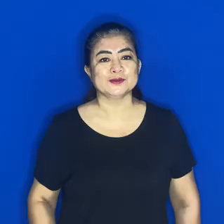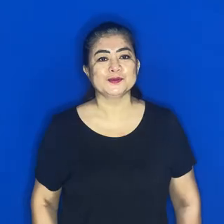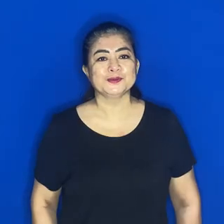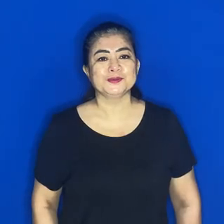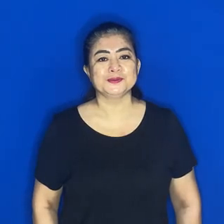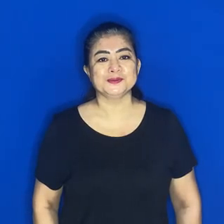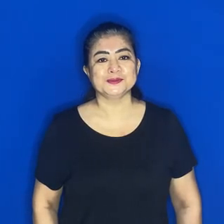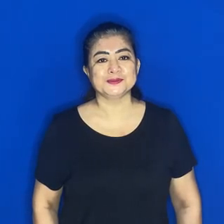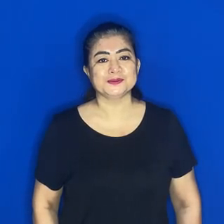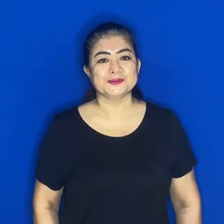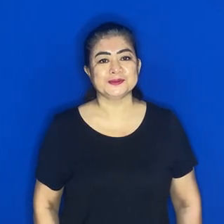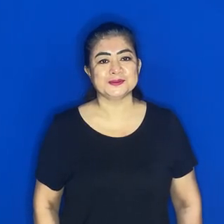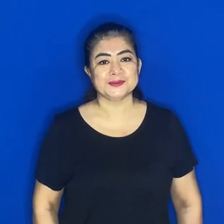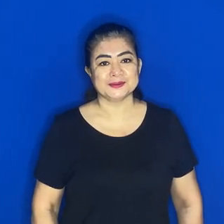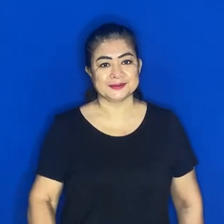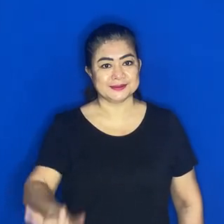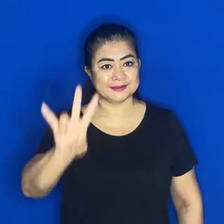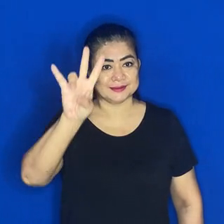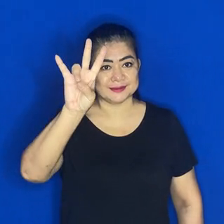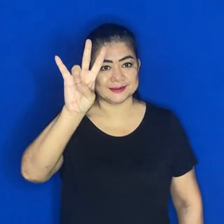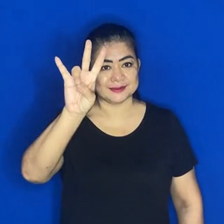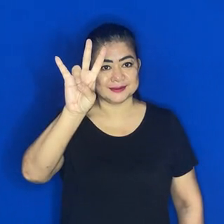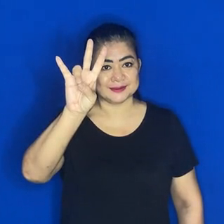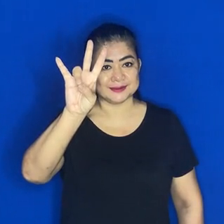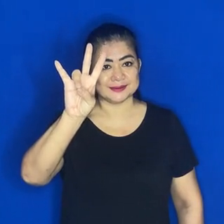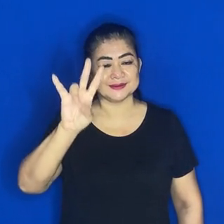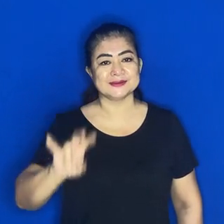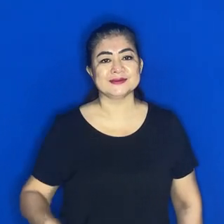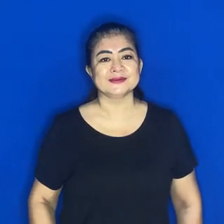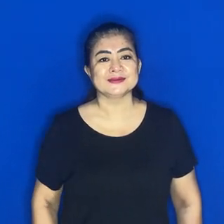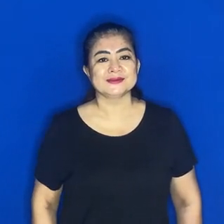seven